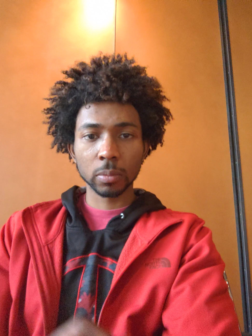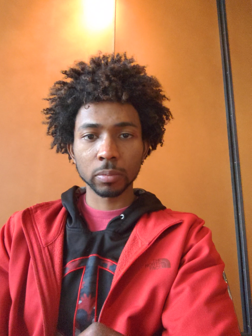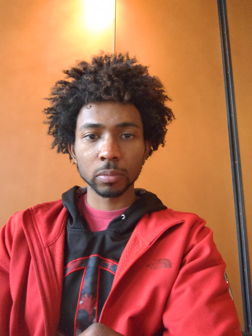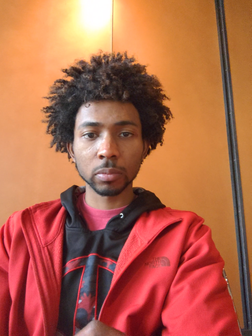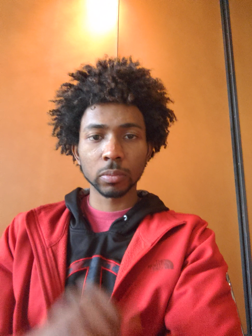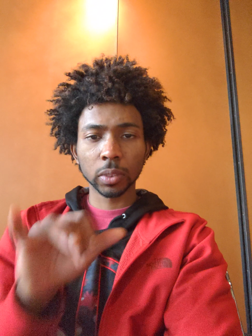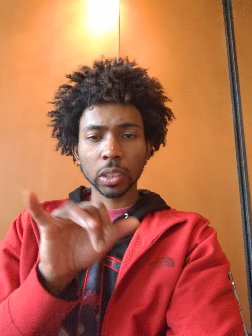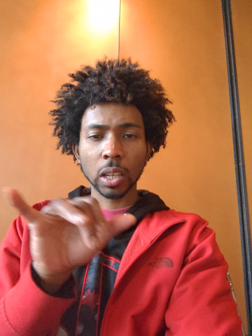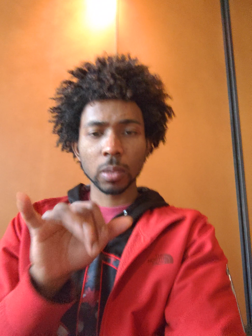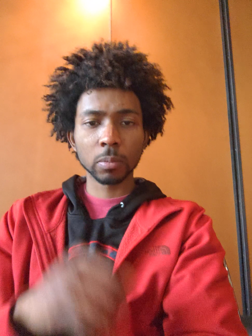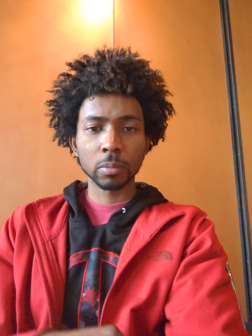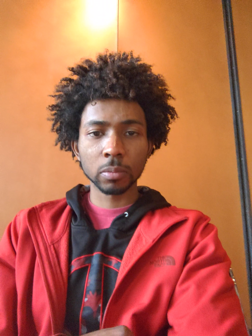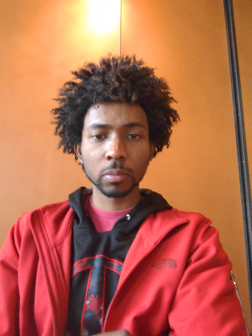same